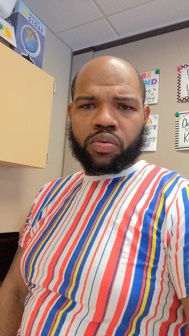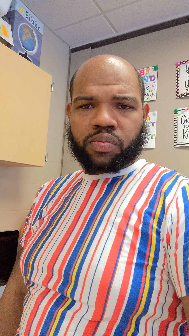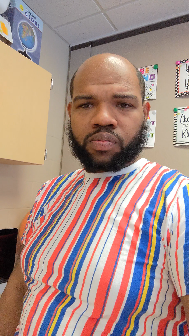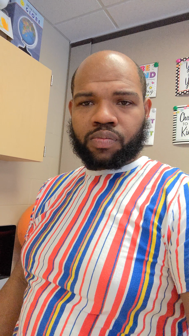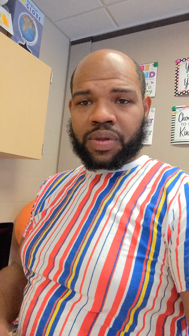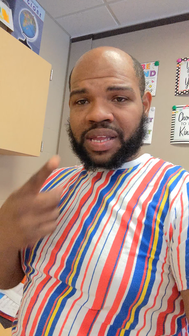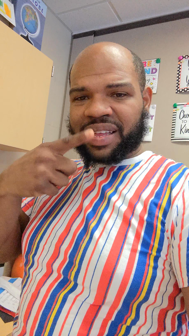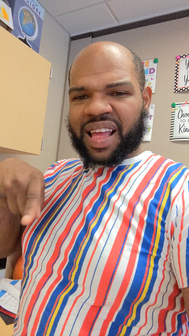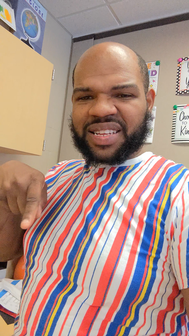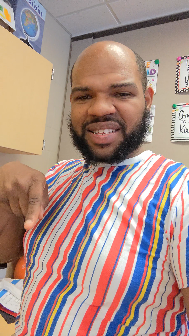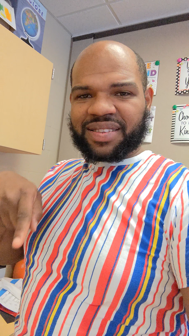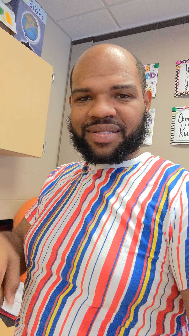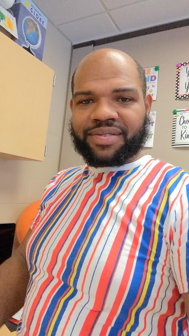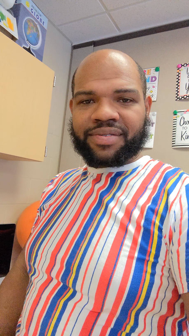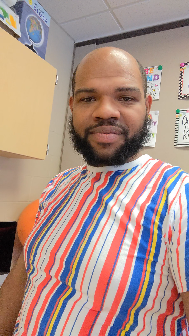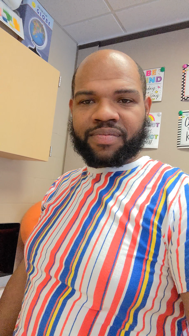cut